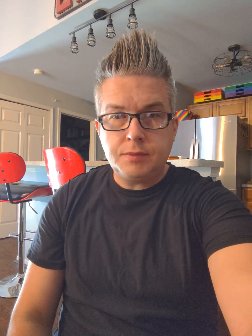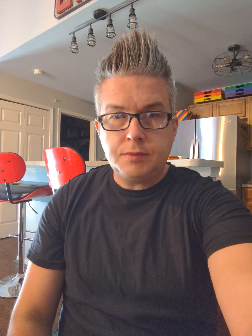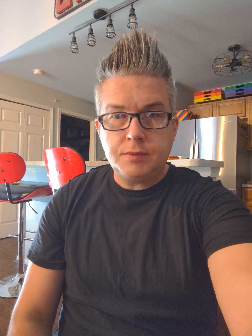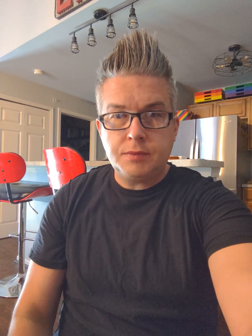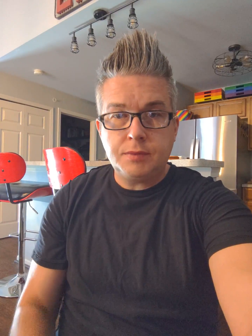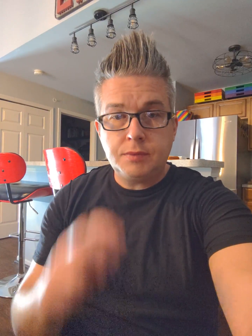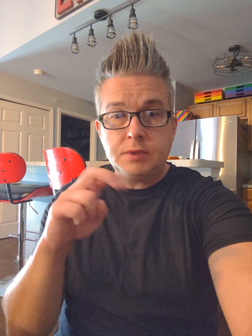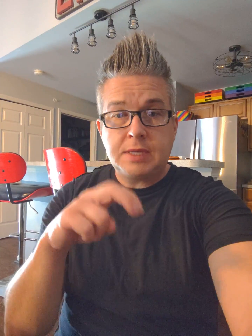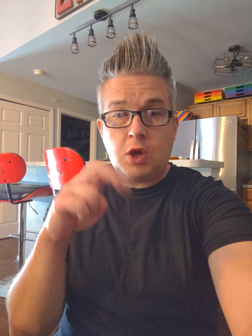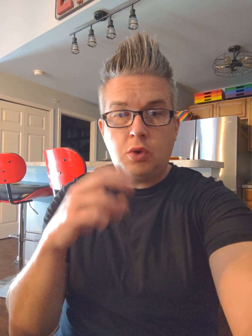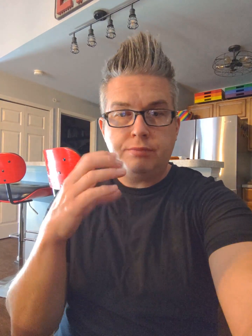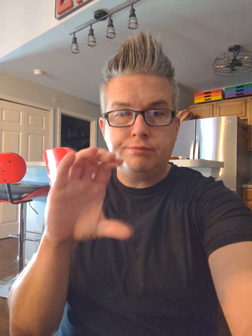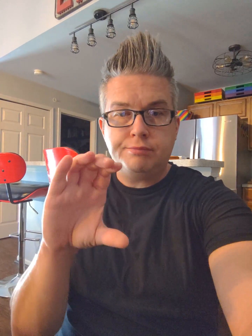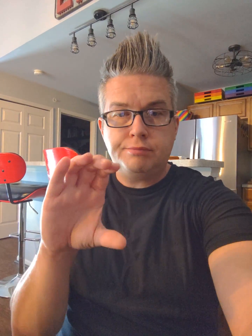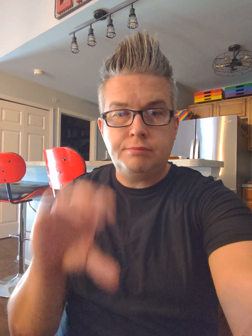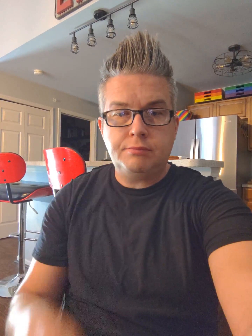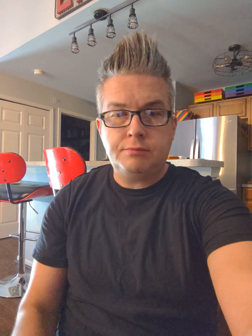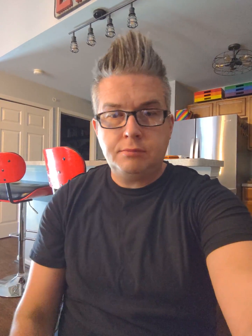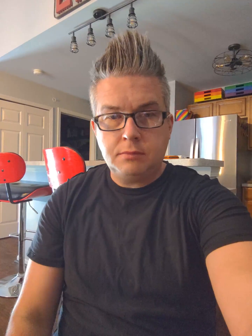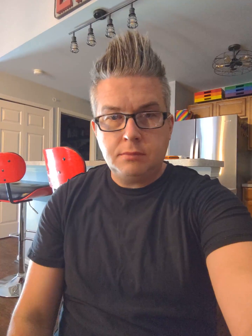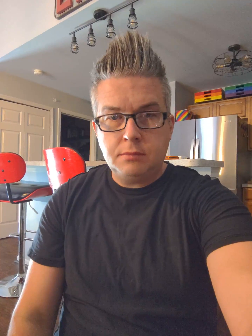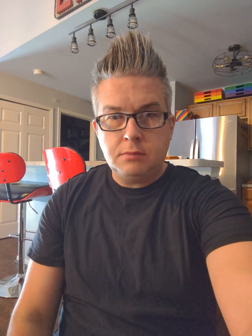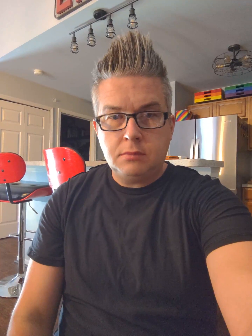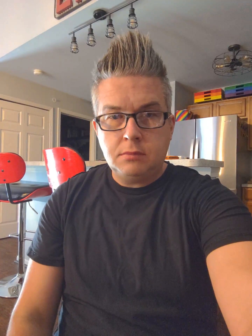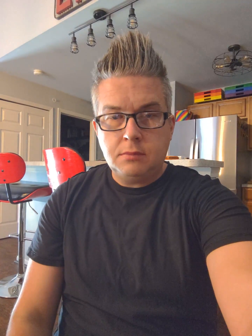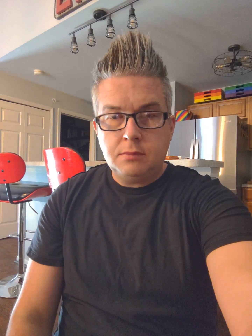potato chip